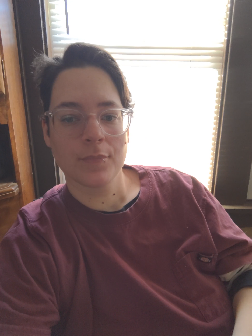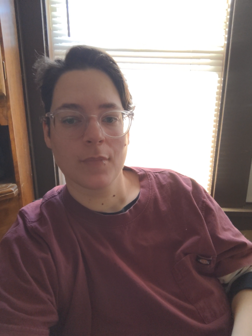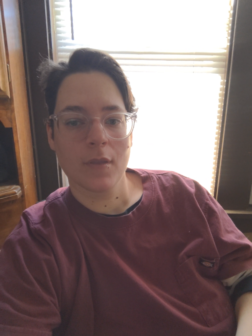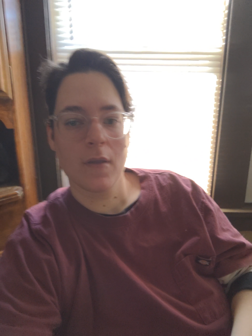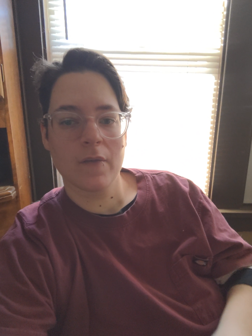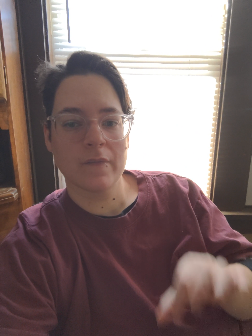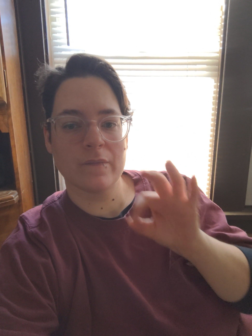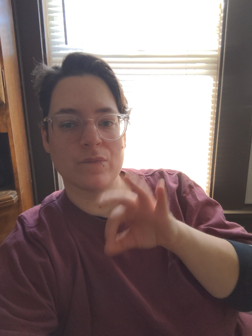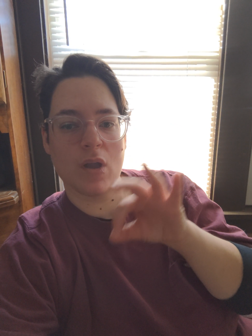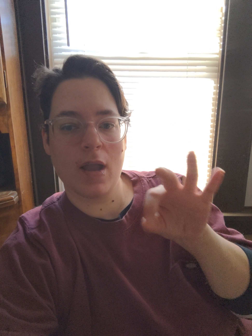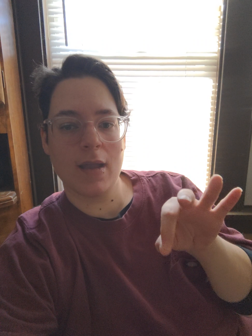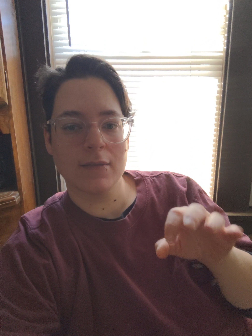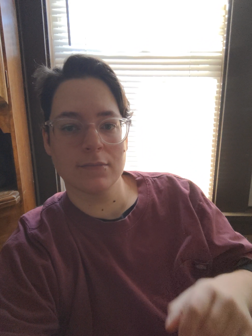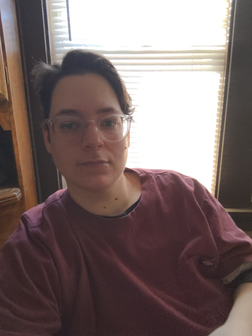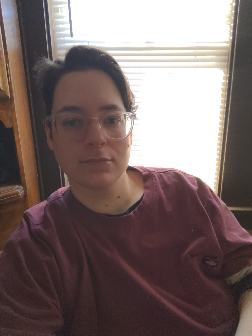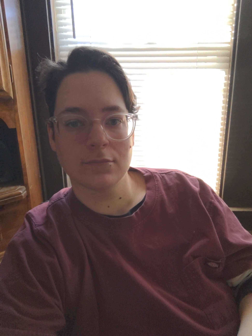french fries